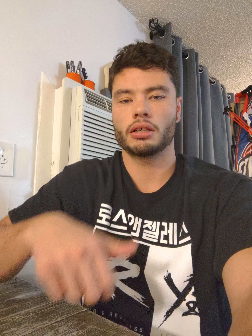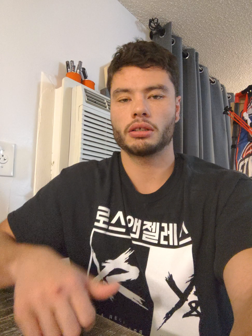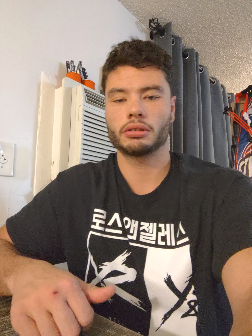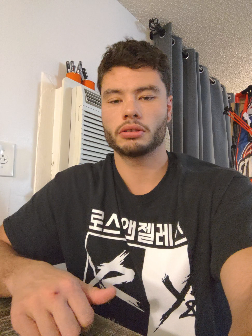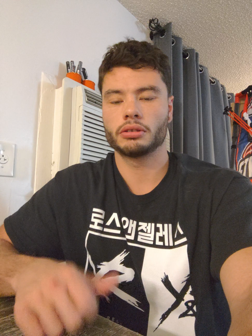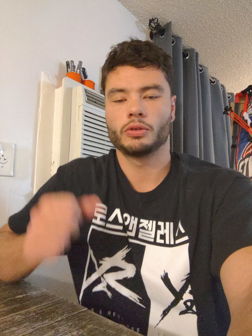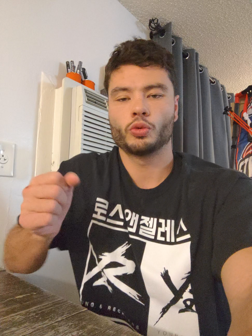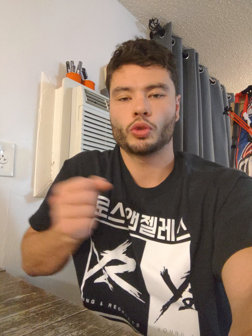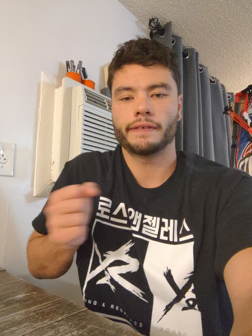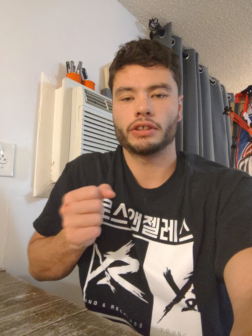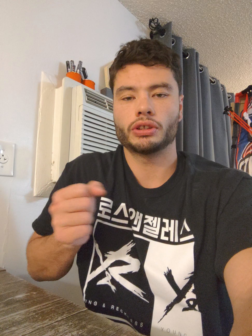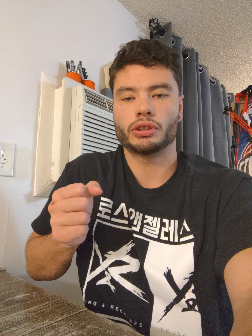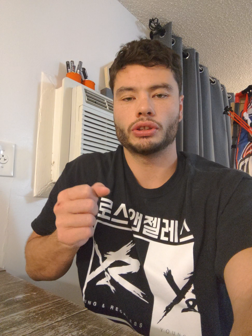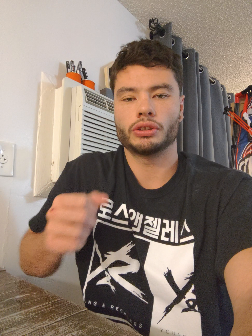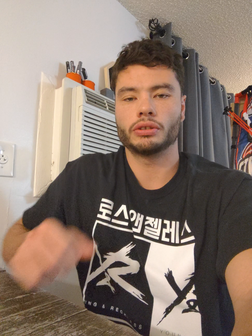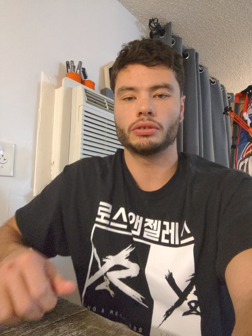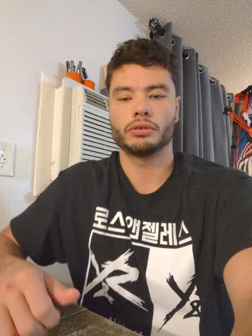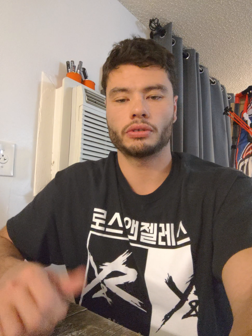refrigerator